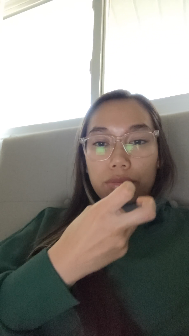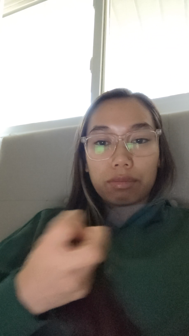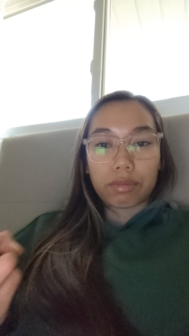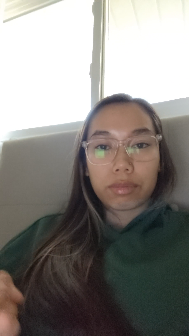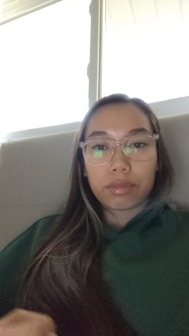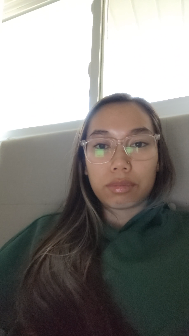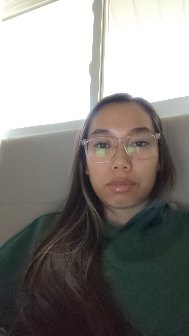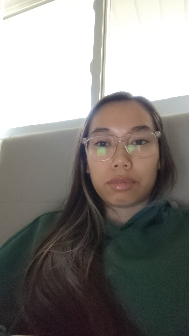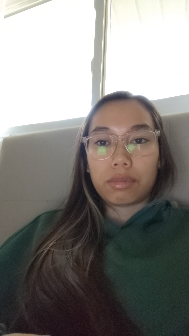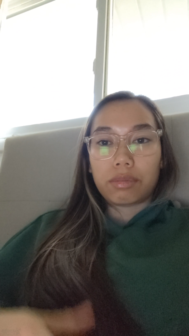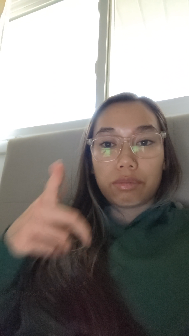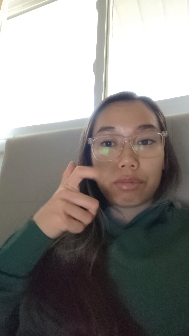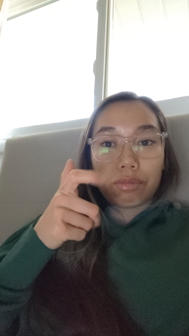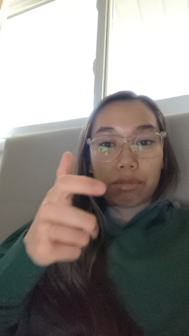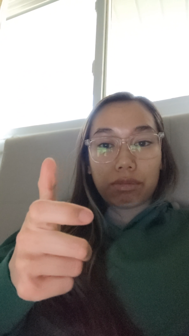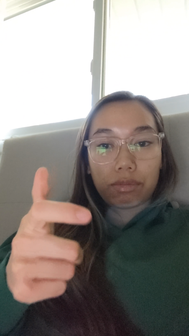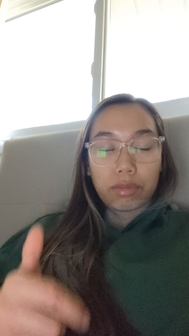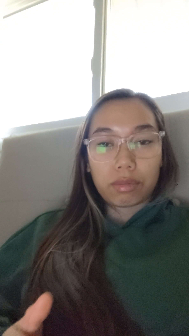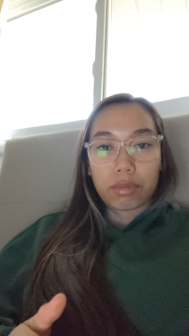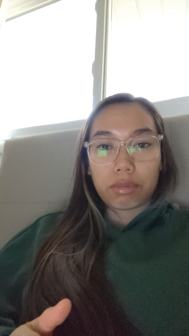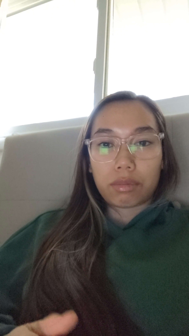run